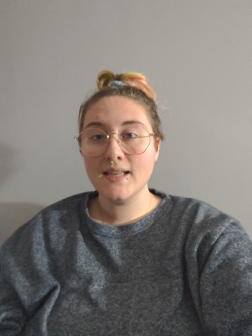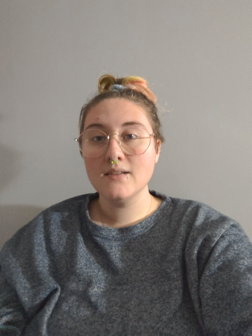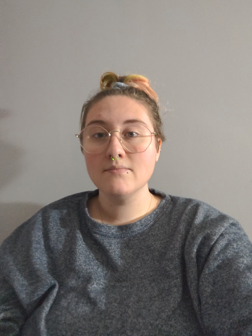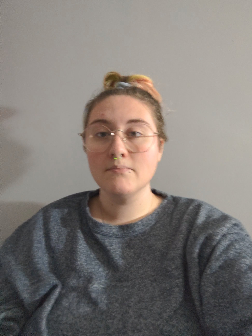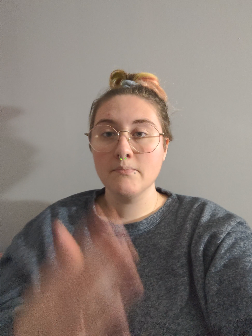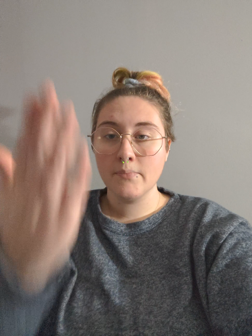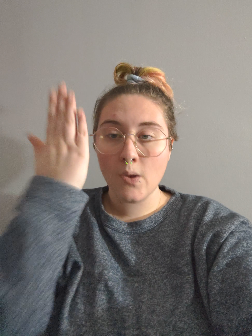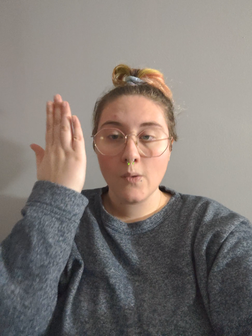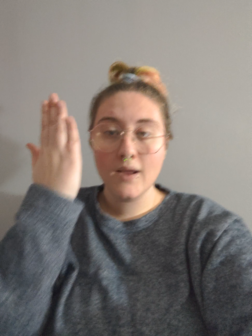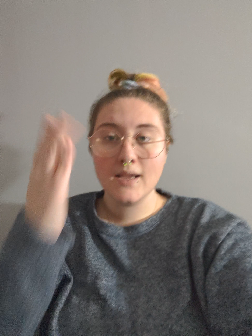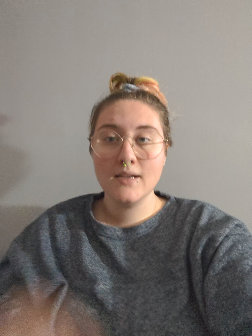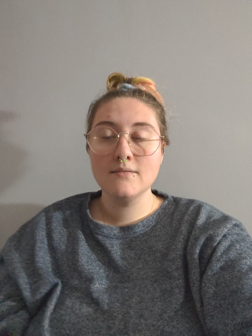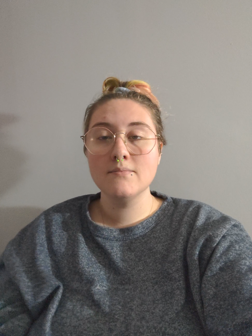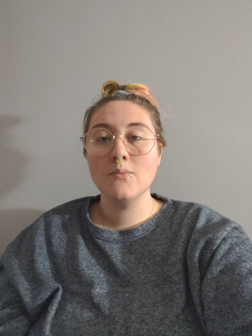morning